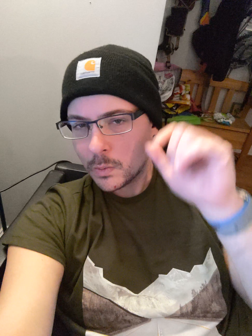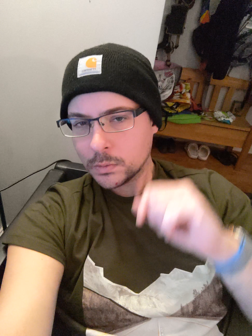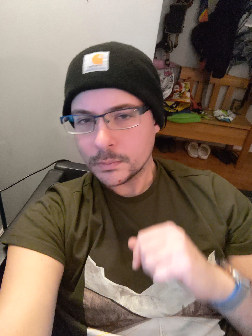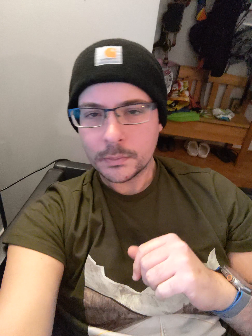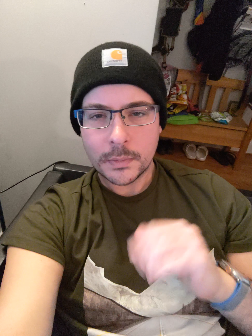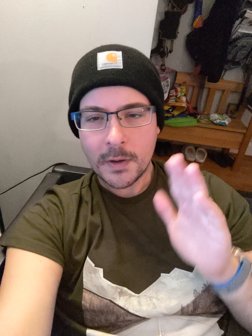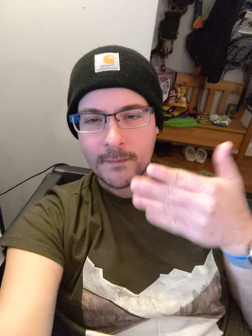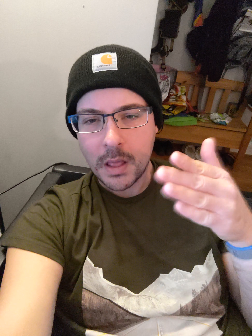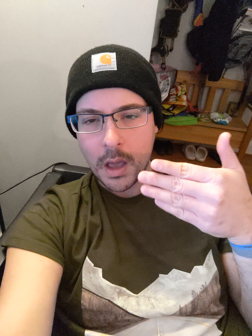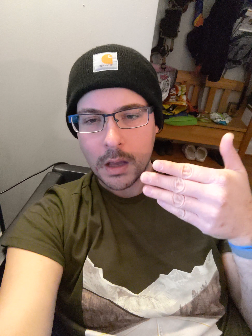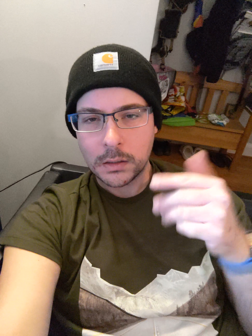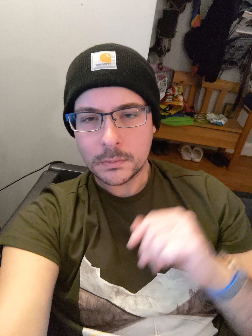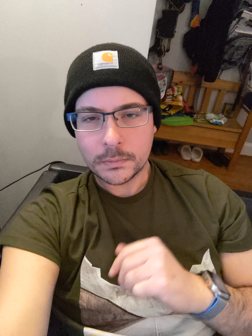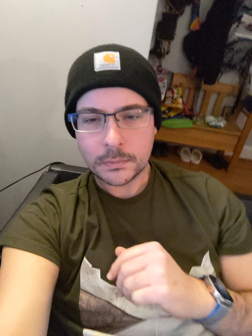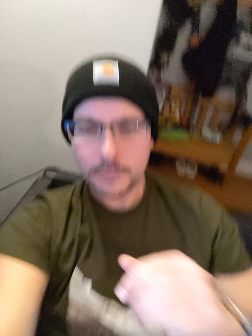flag